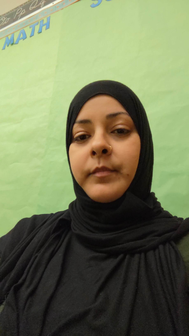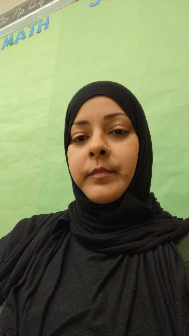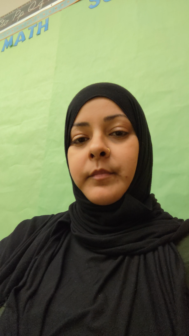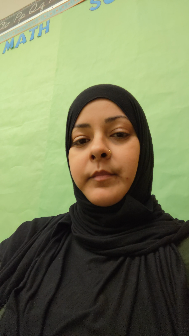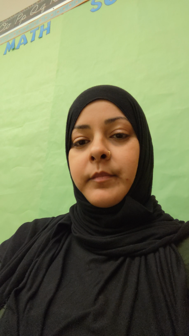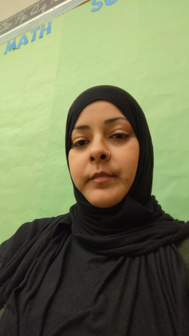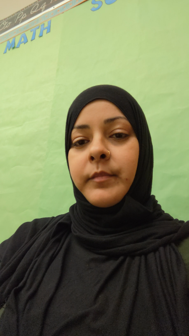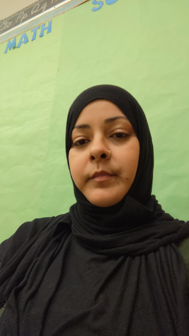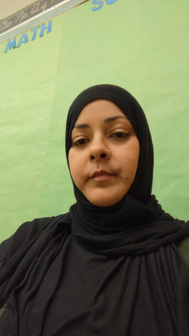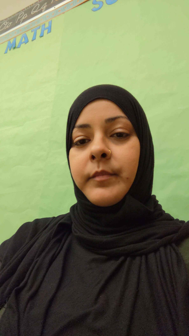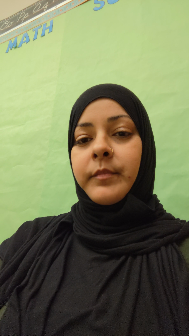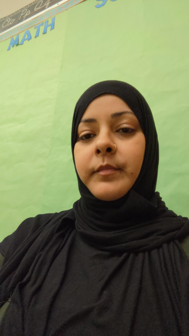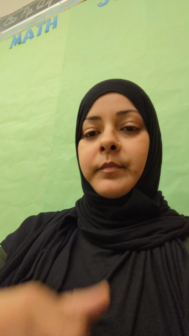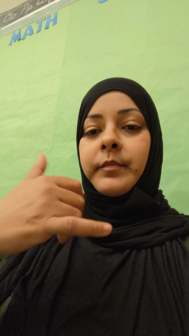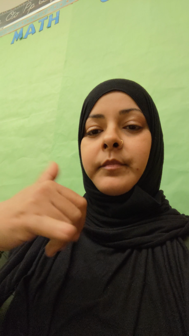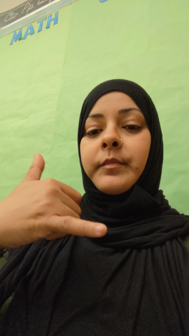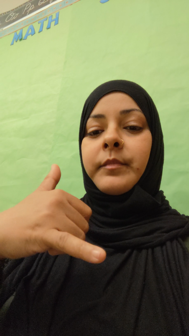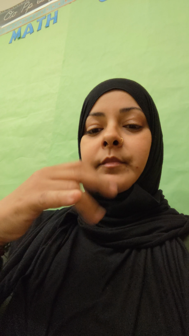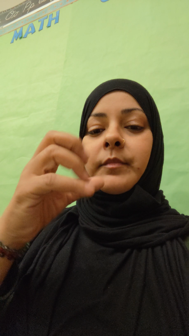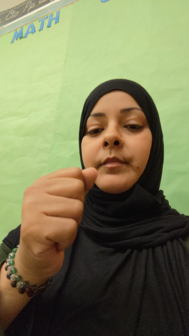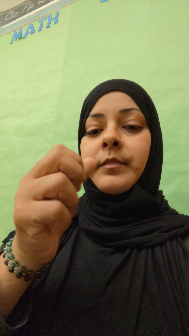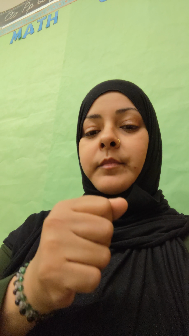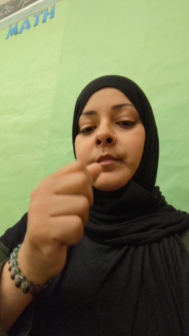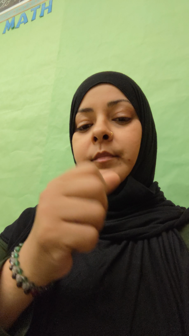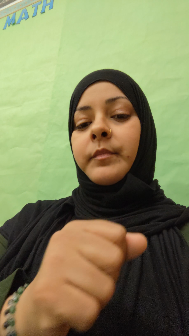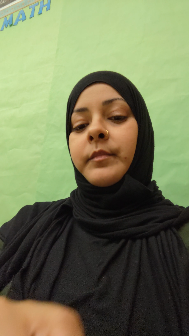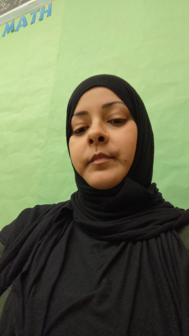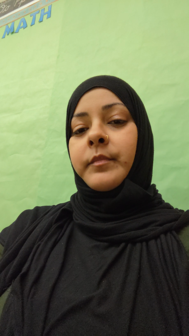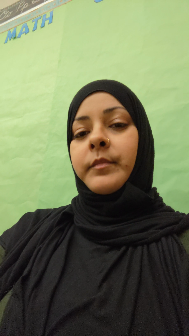play dough